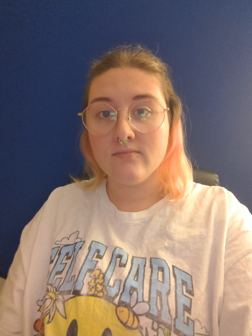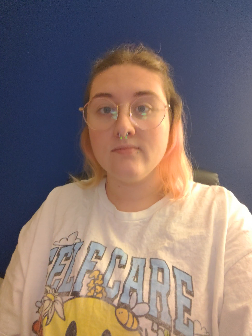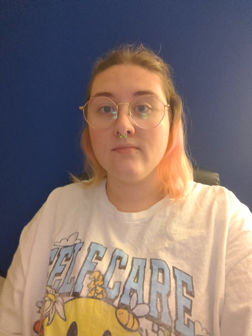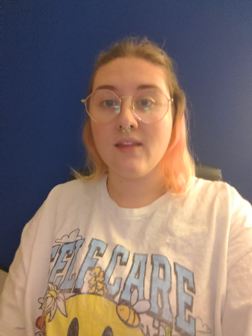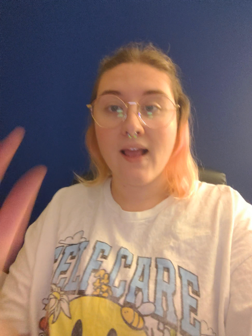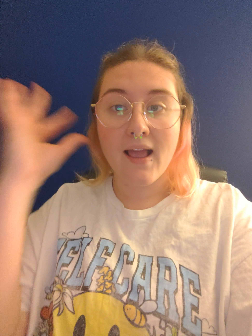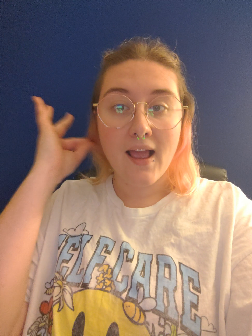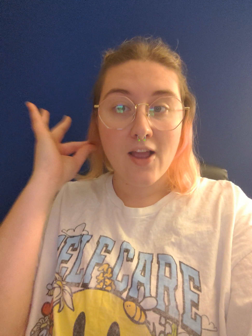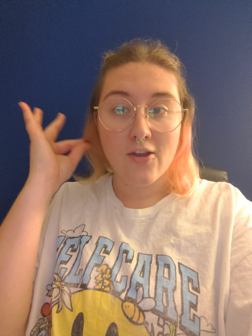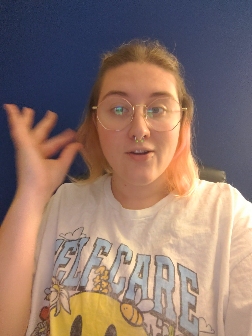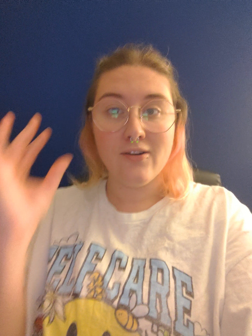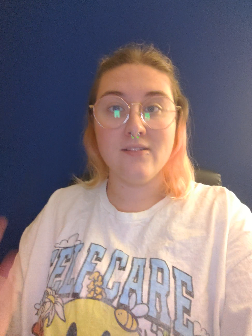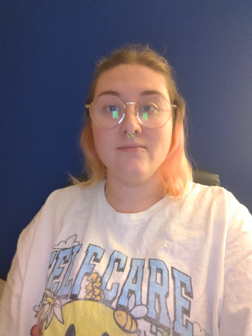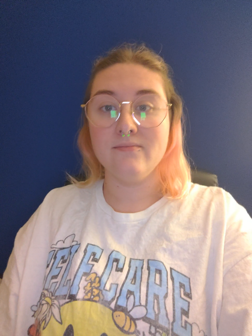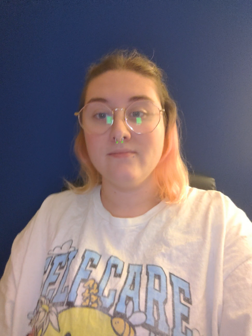hair